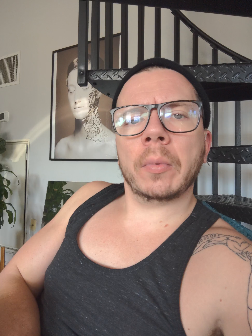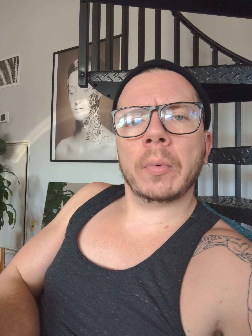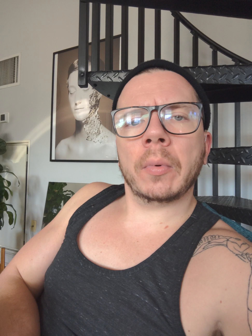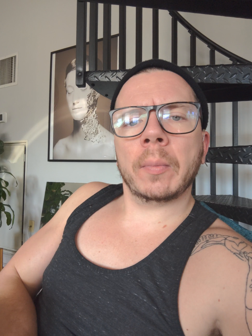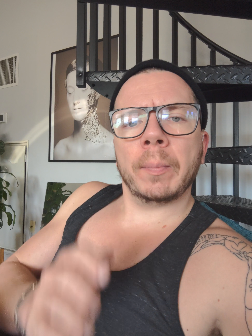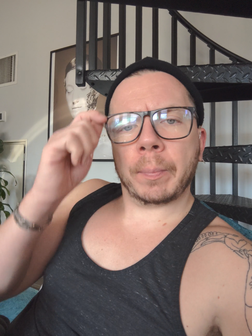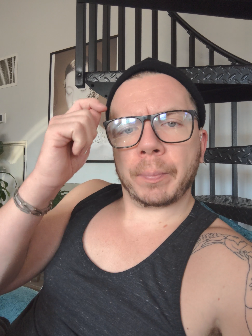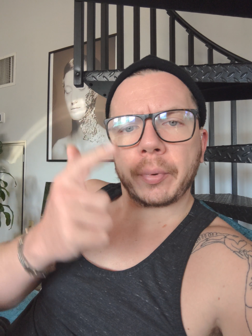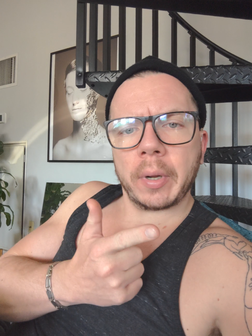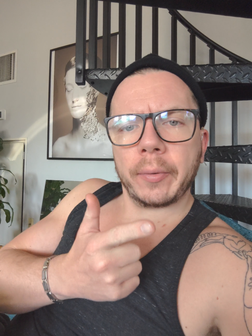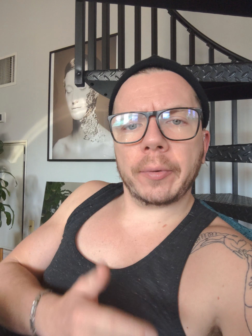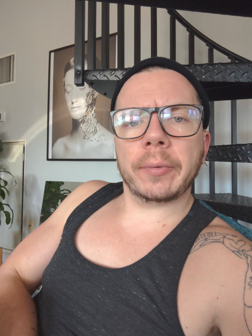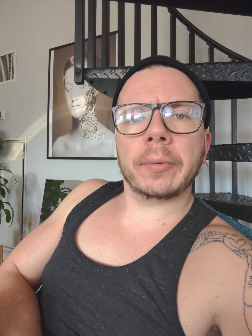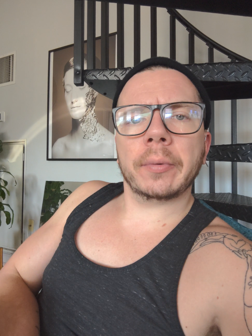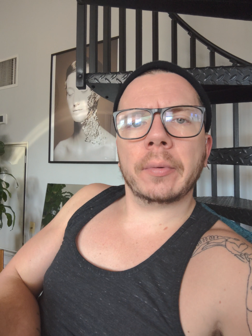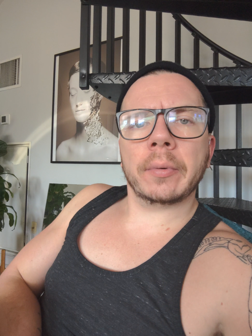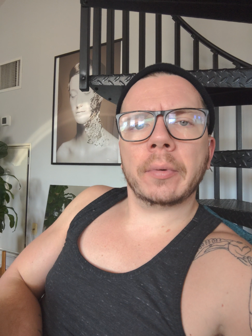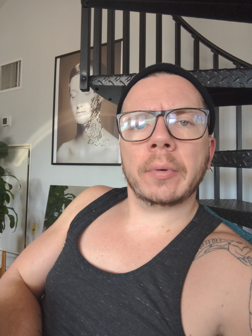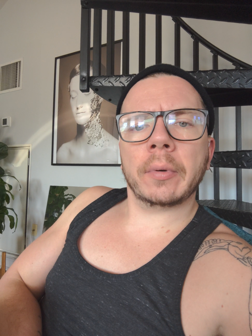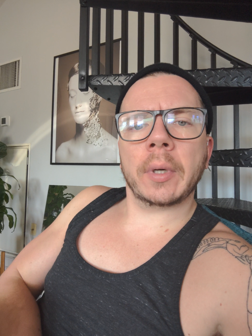brother